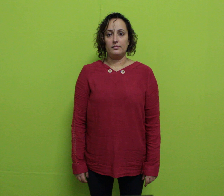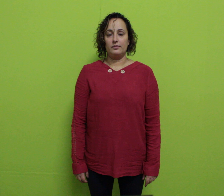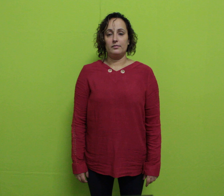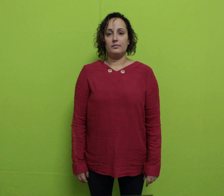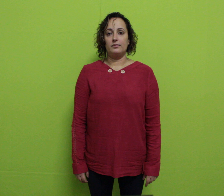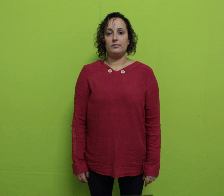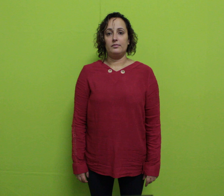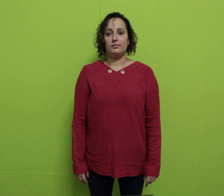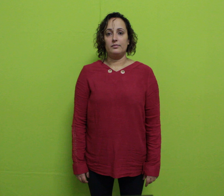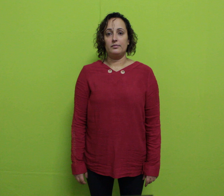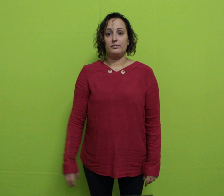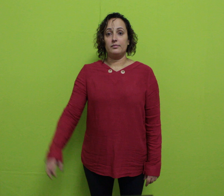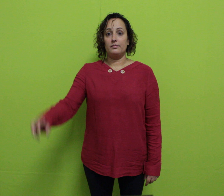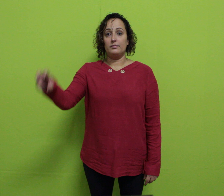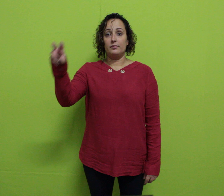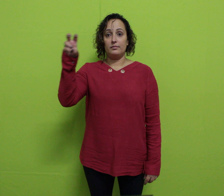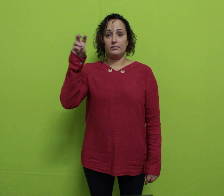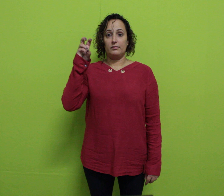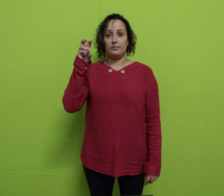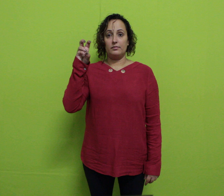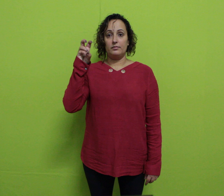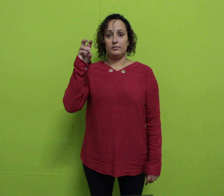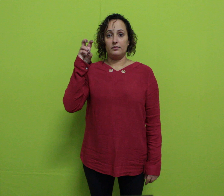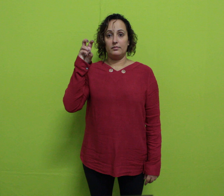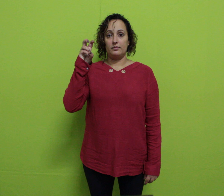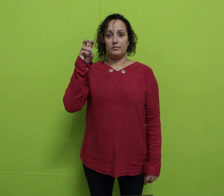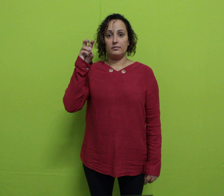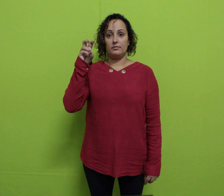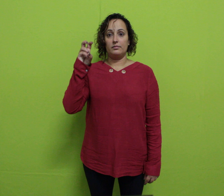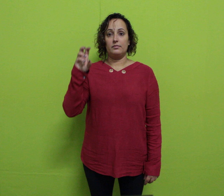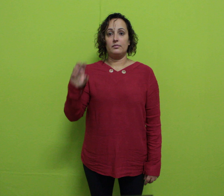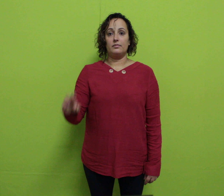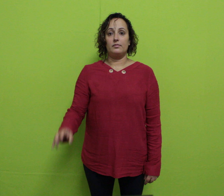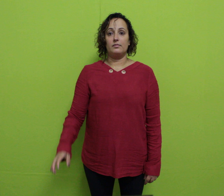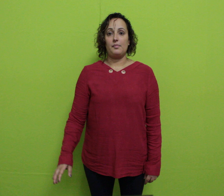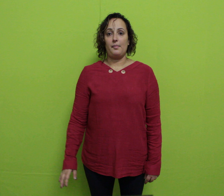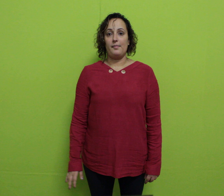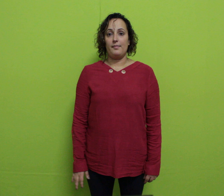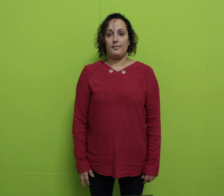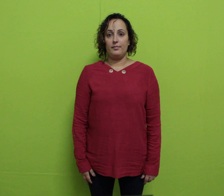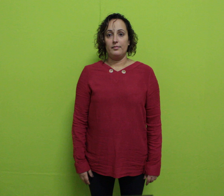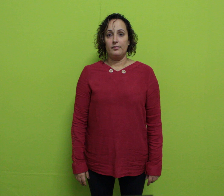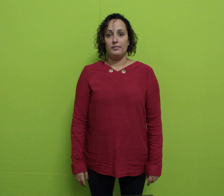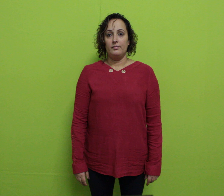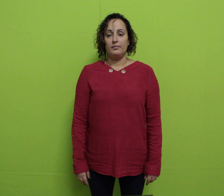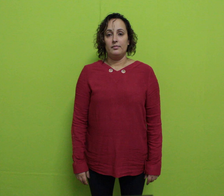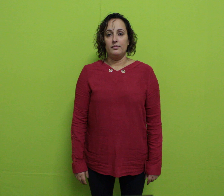cinco